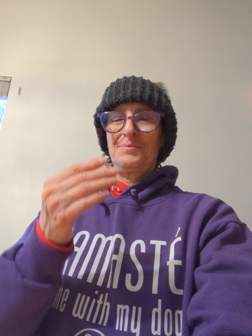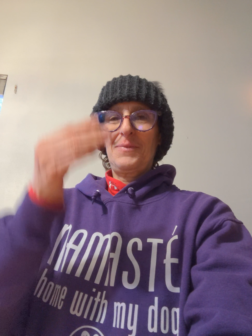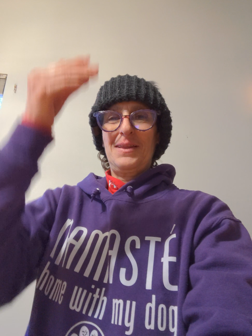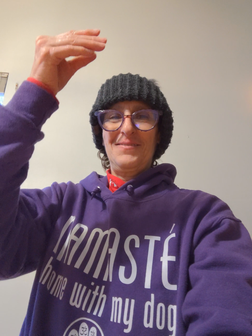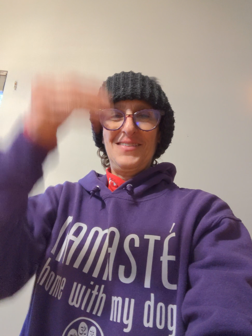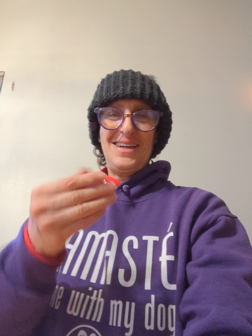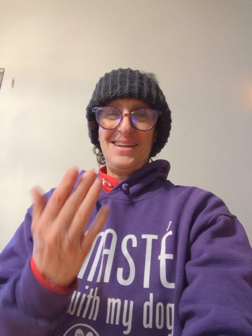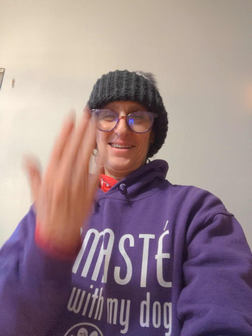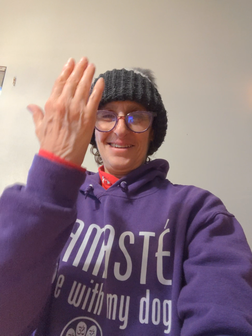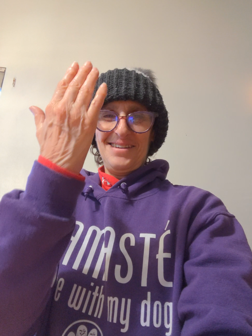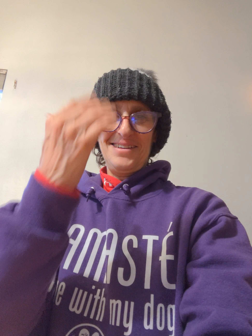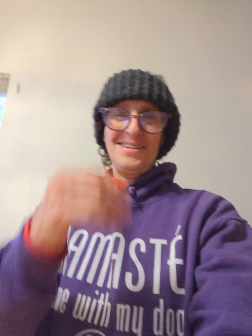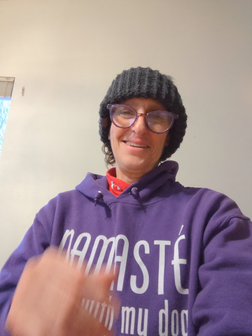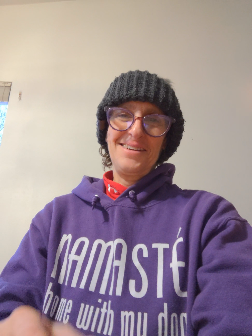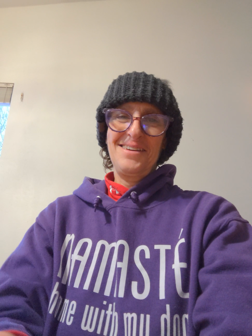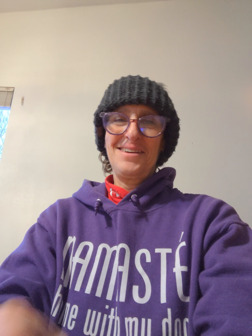mitten